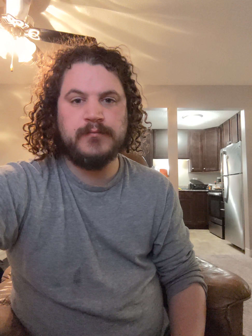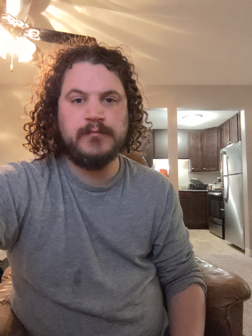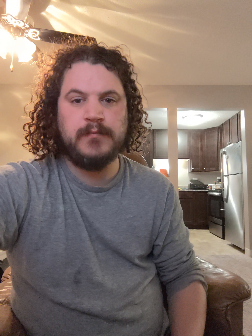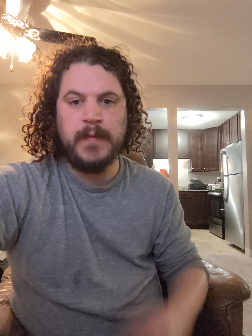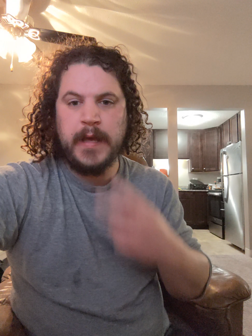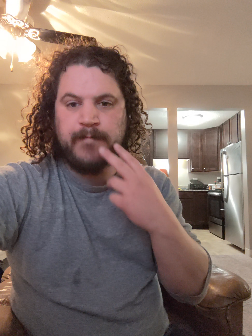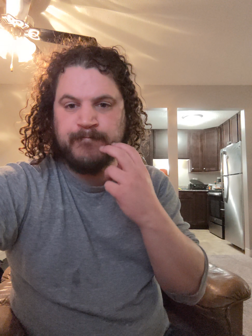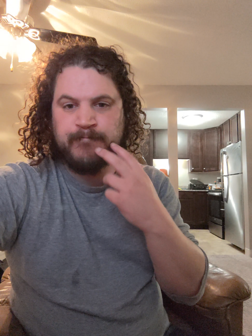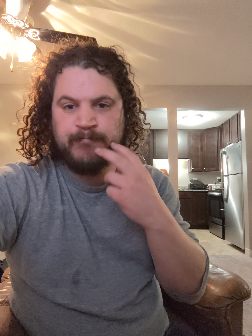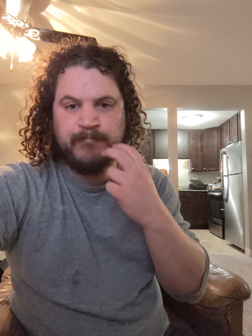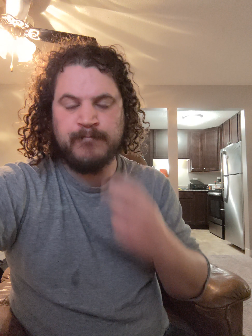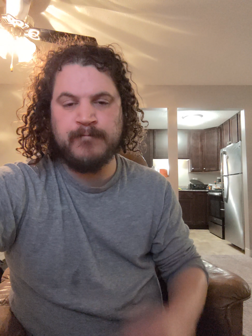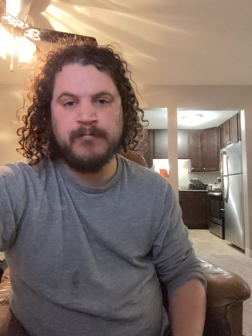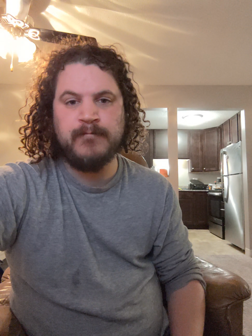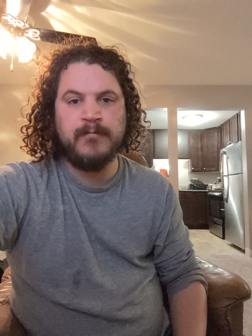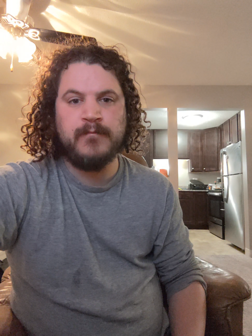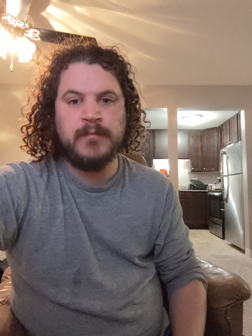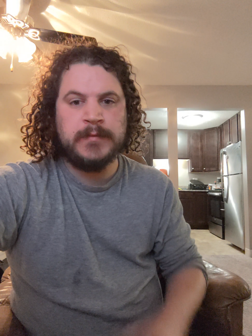gum